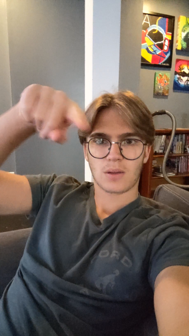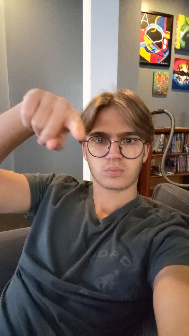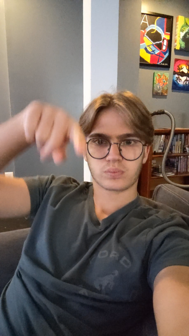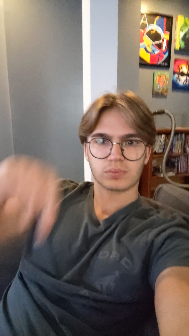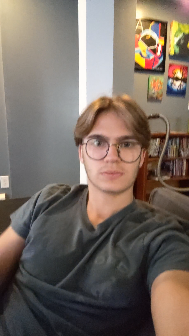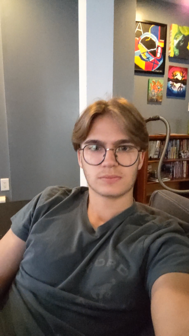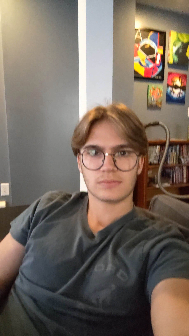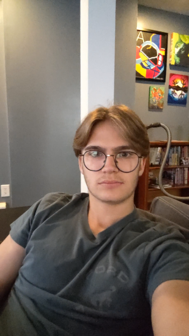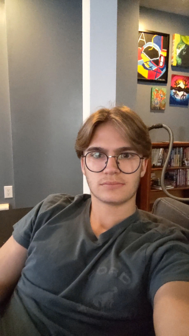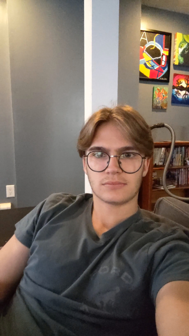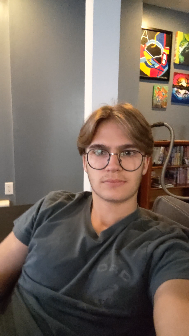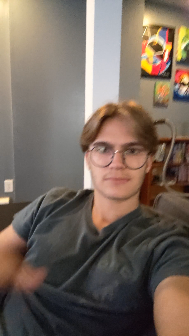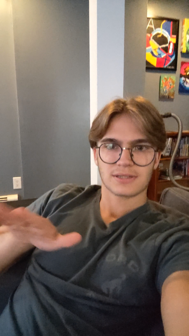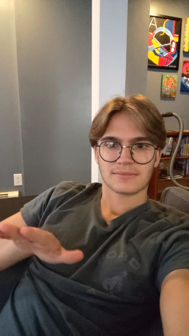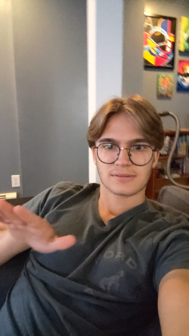penguin